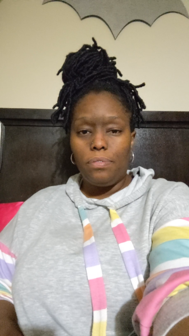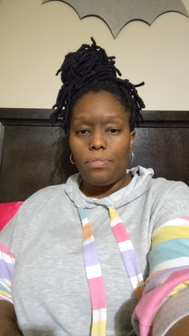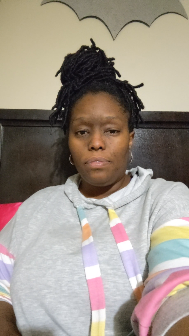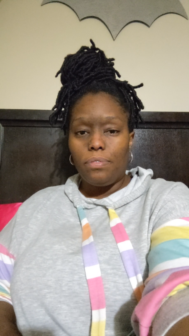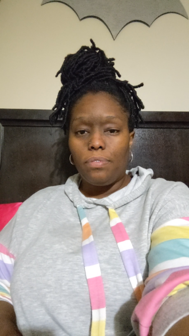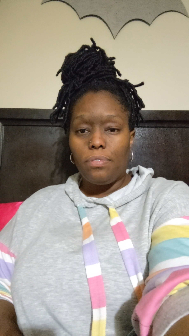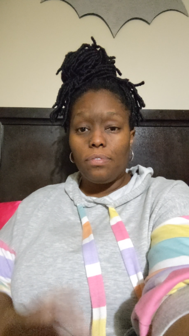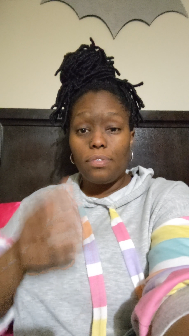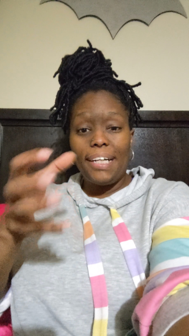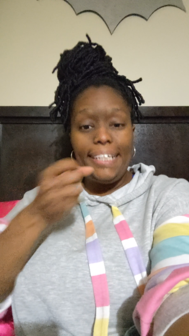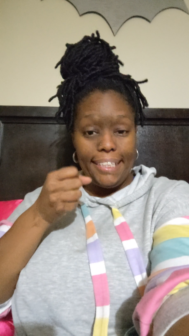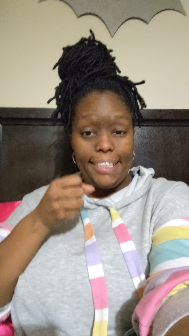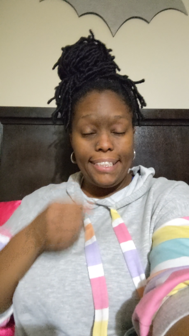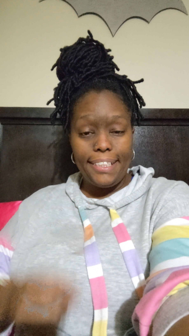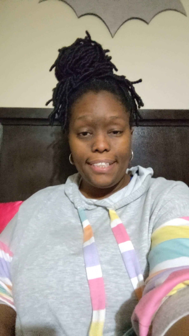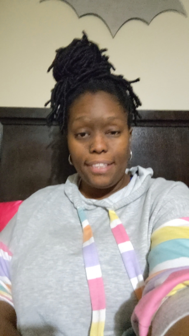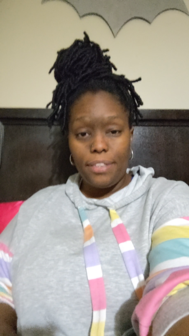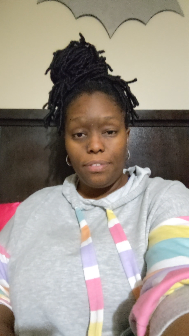get